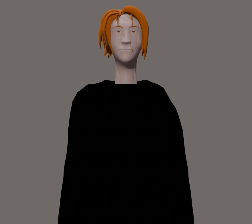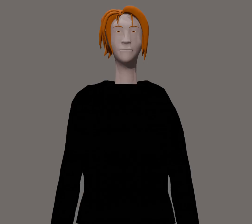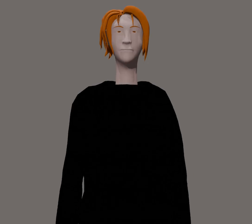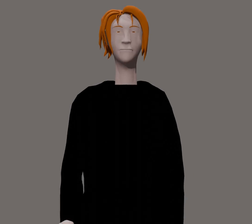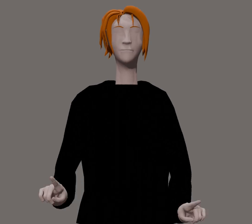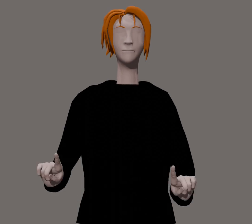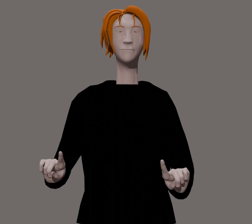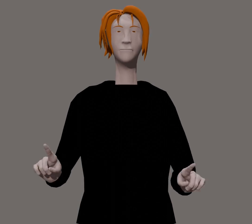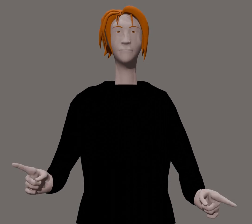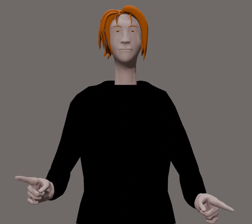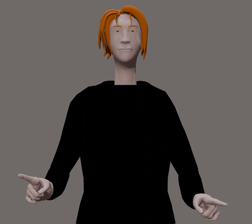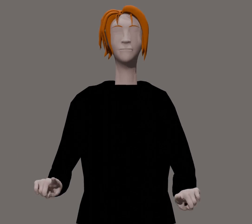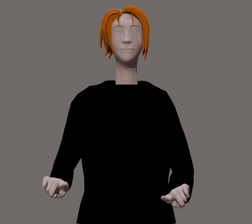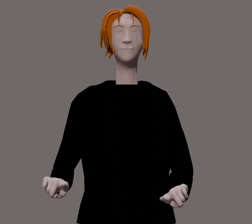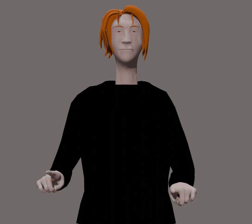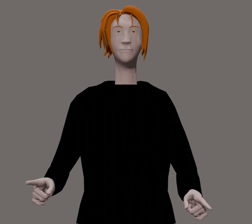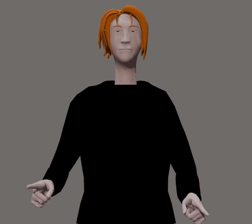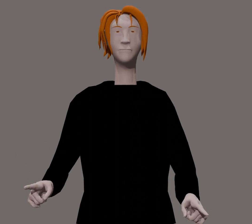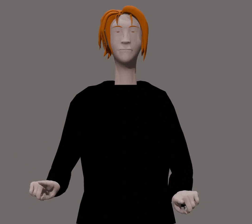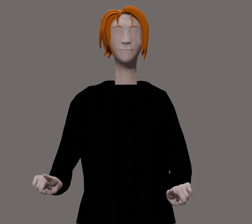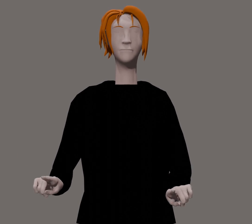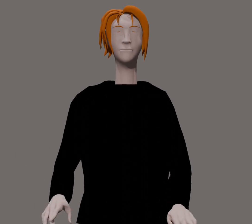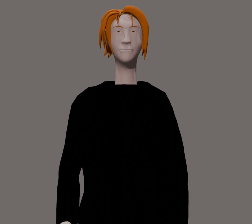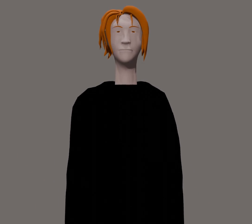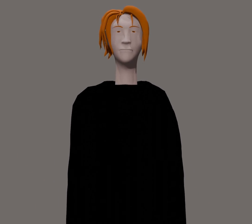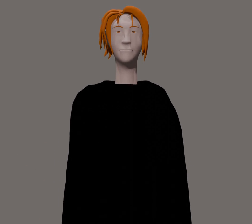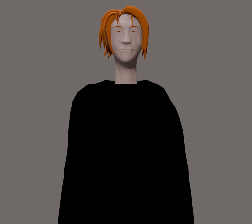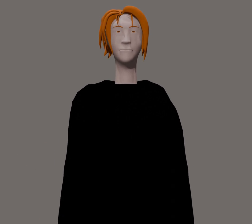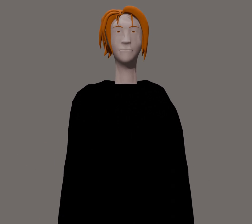Chat